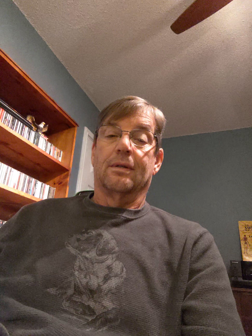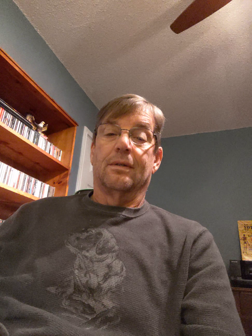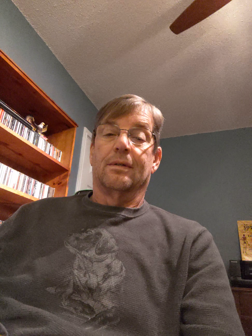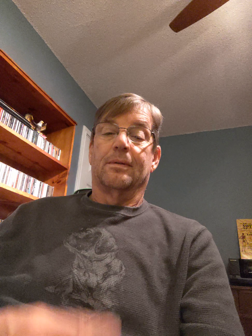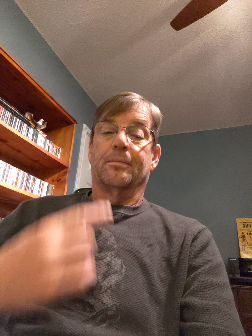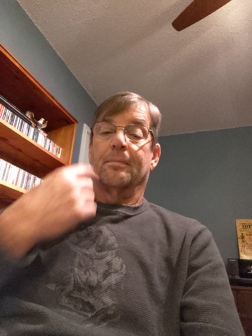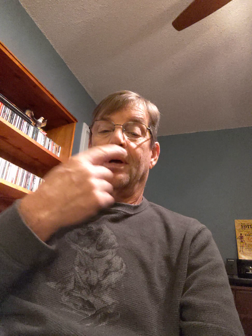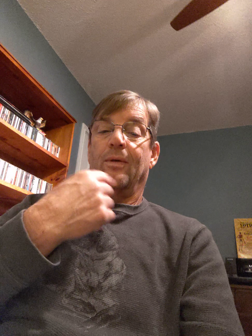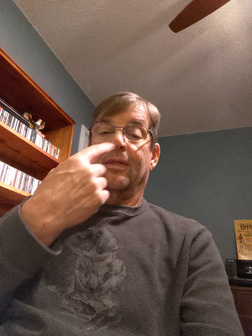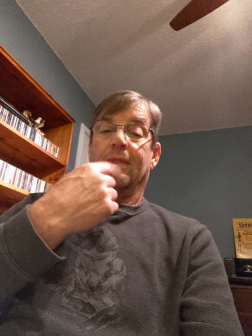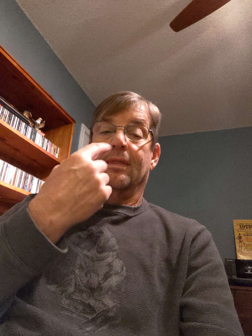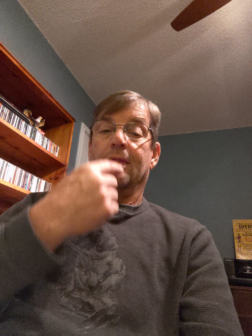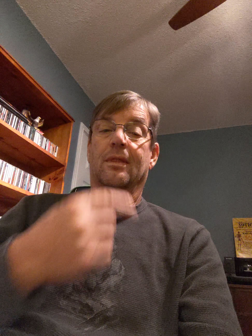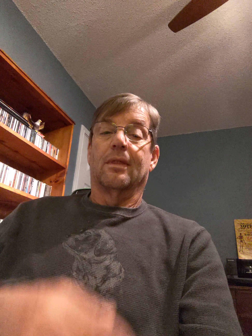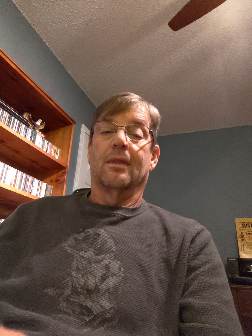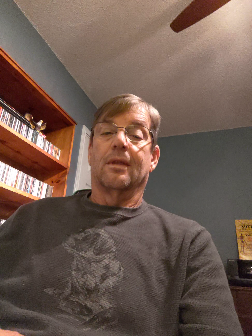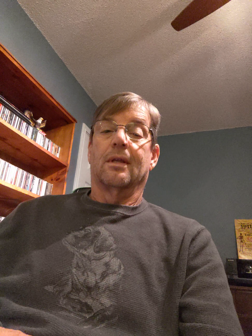mouth